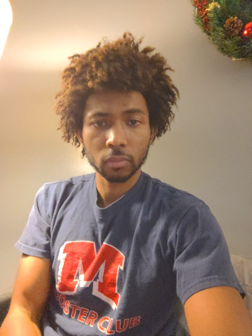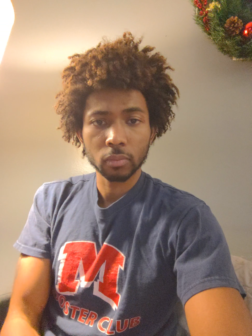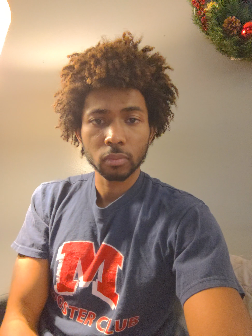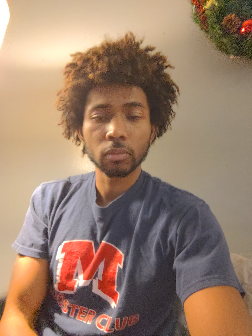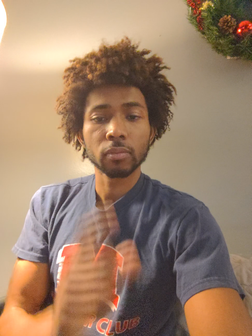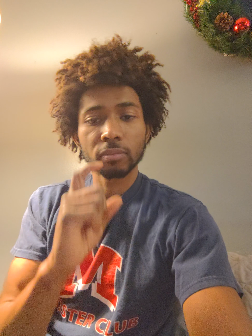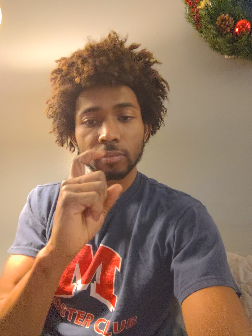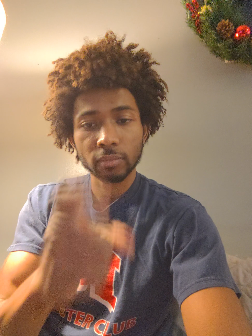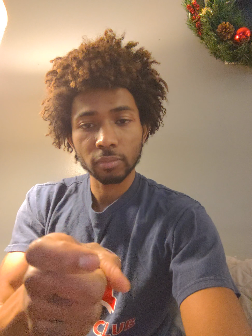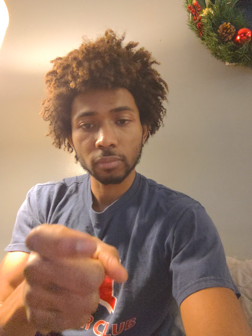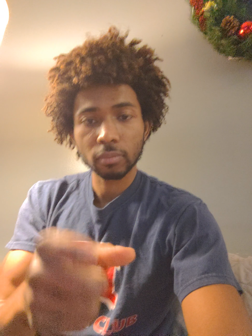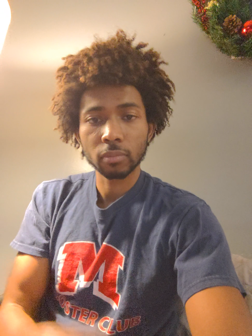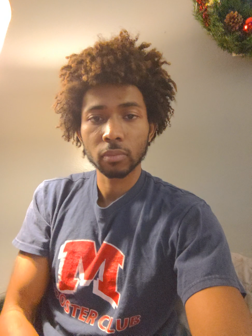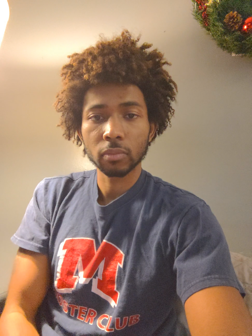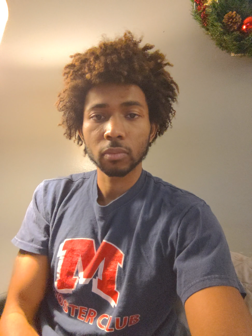gift